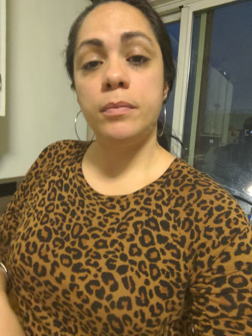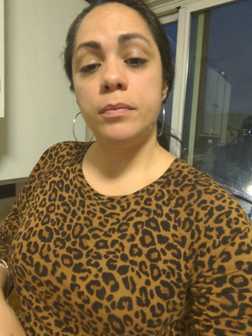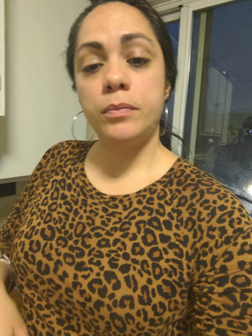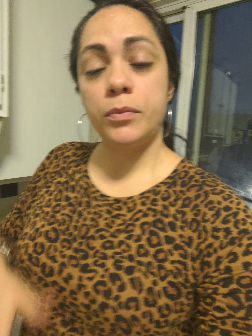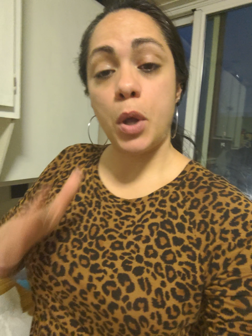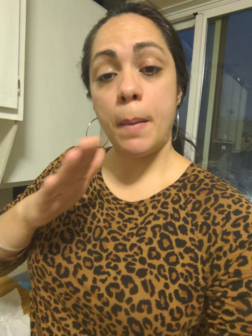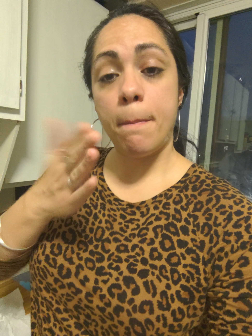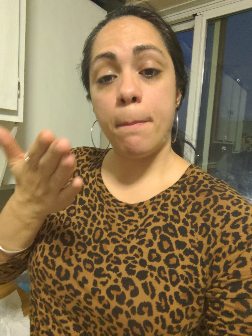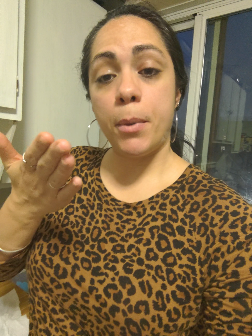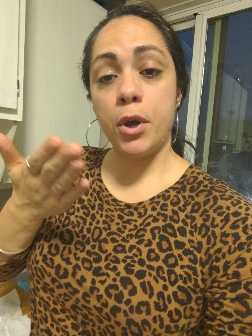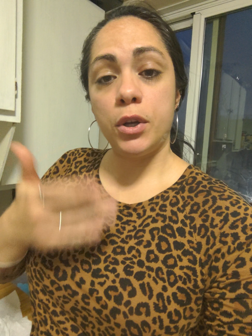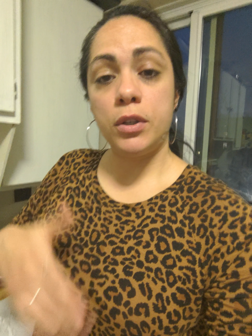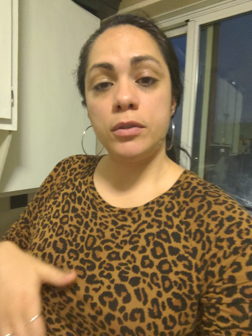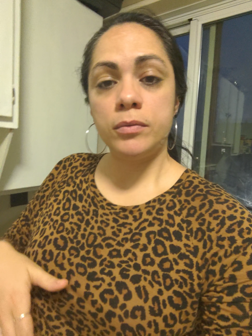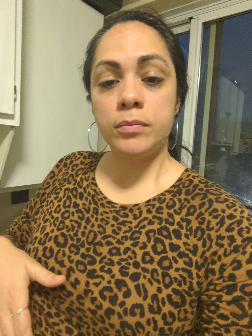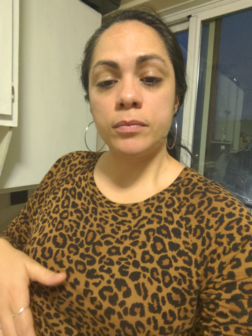book